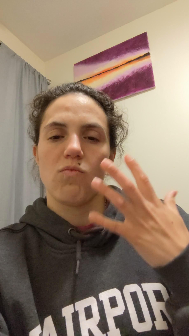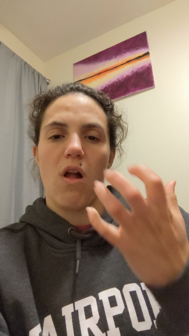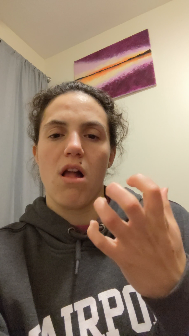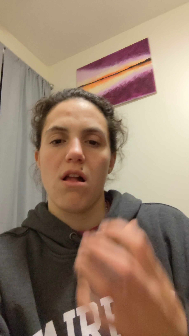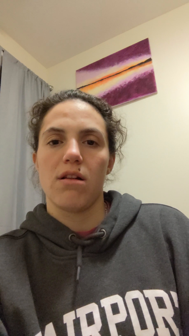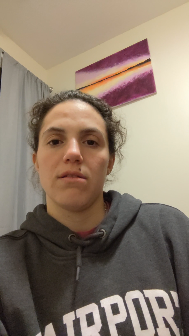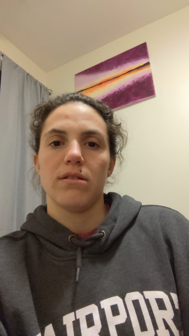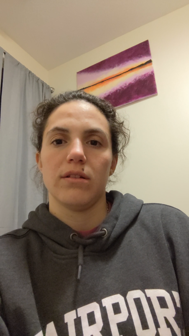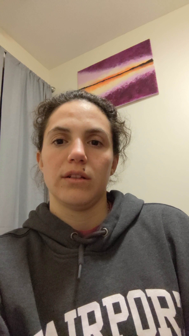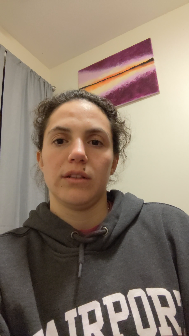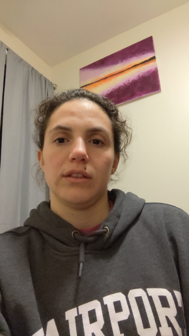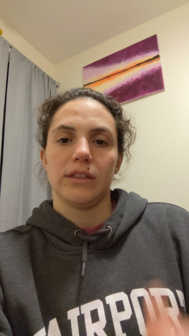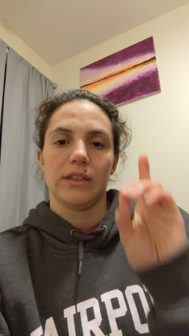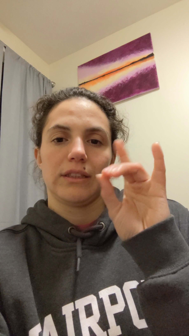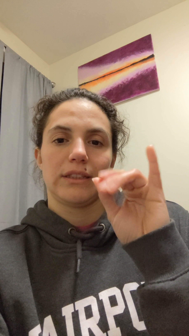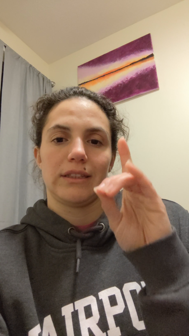did